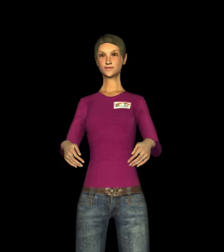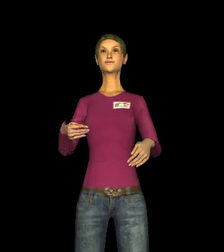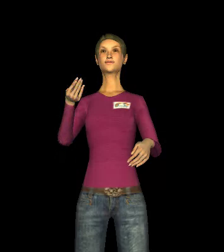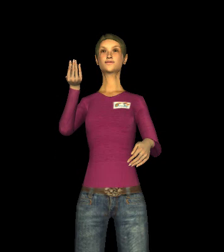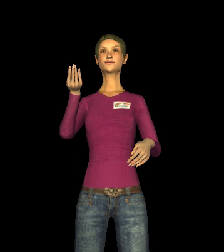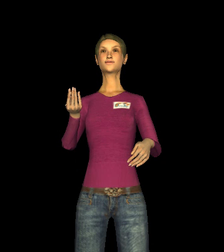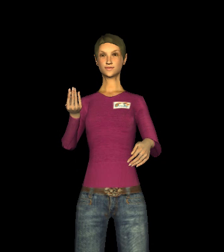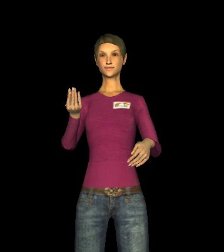طفل